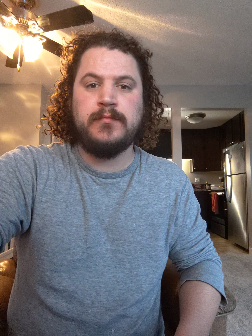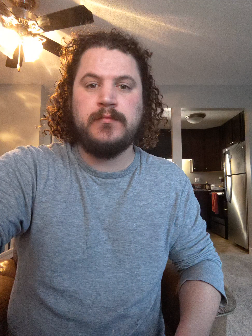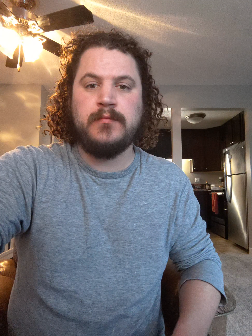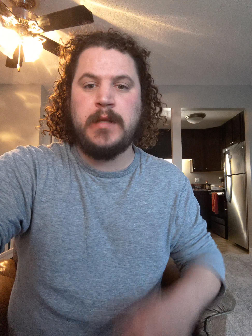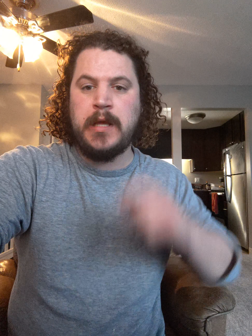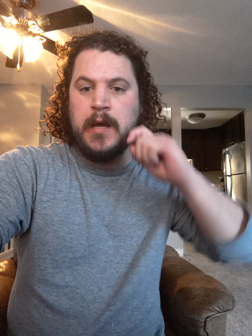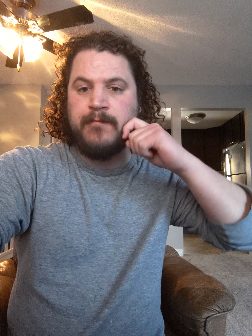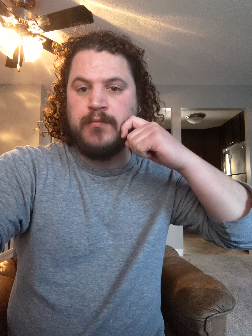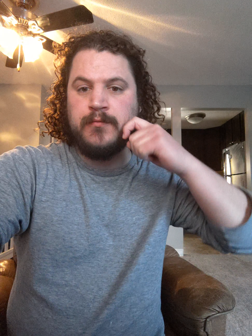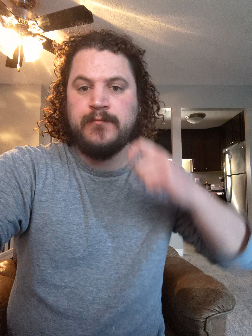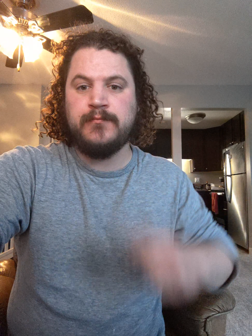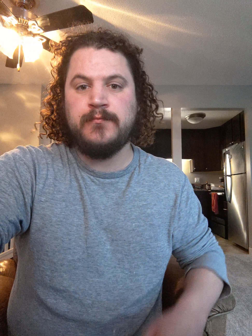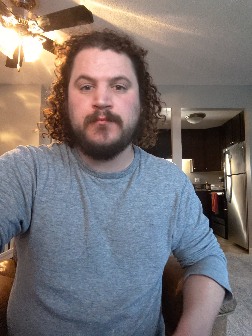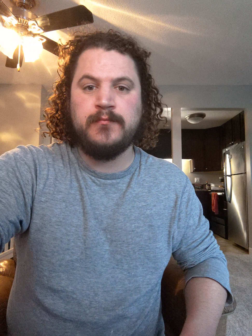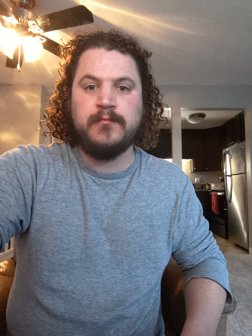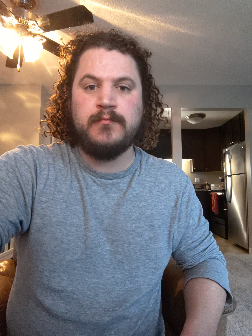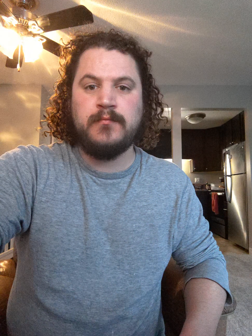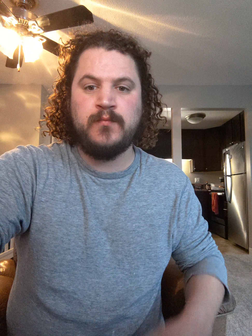apple